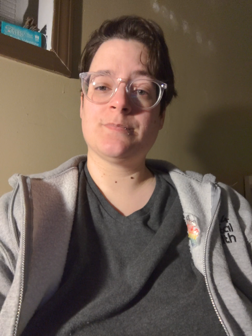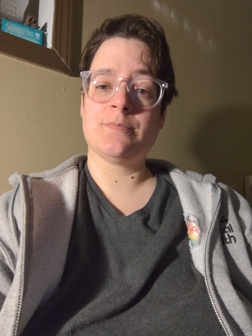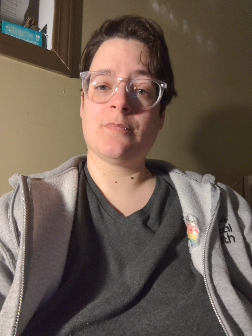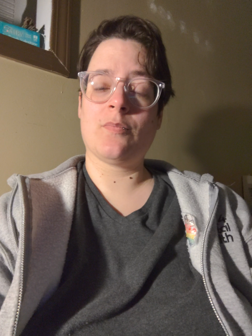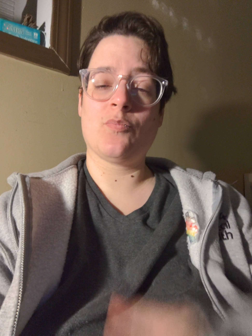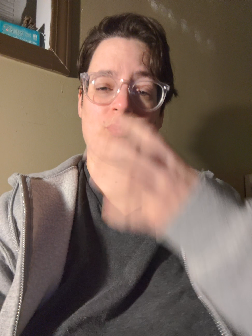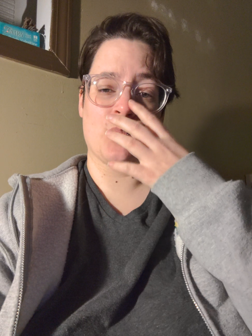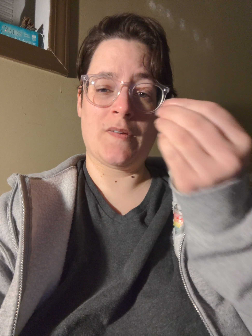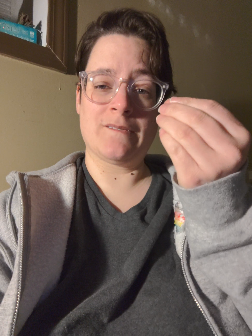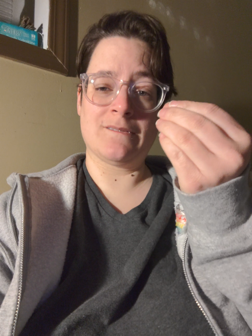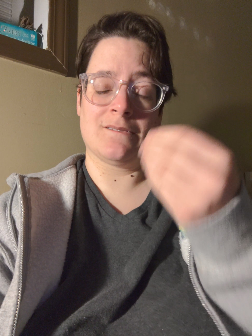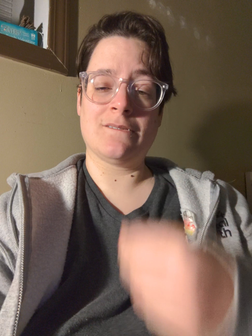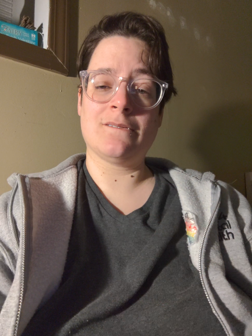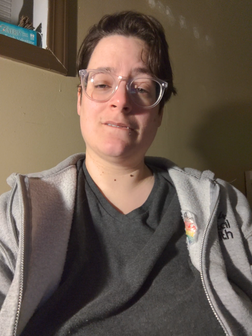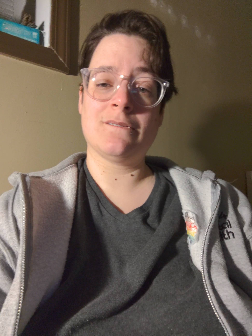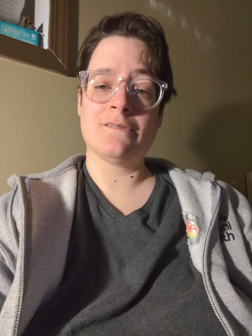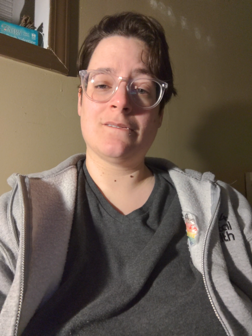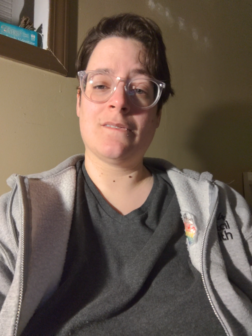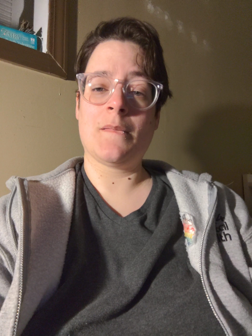wolf